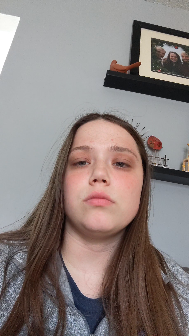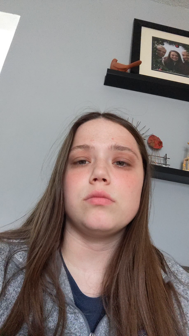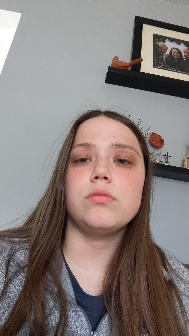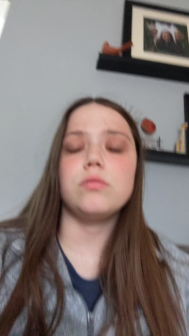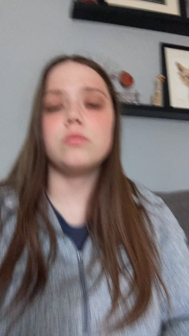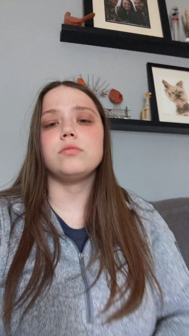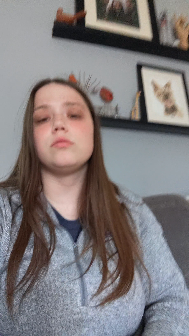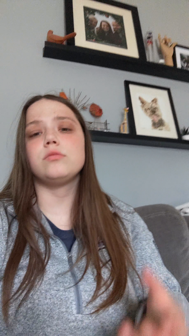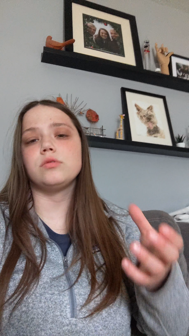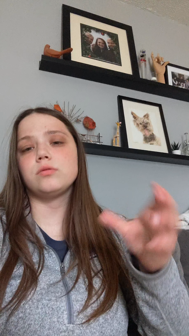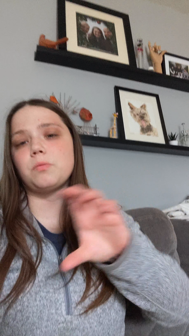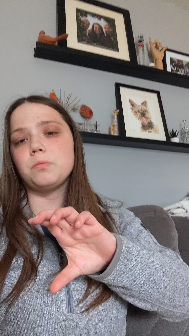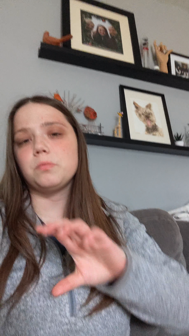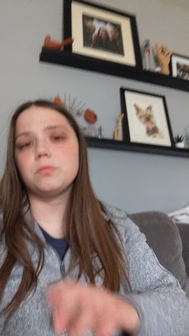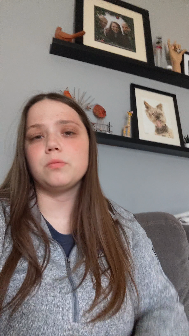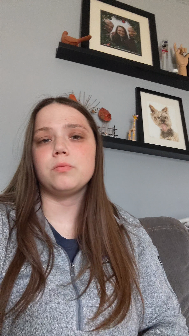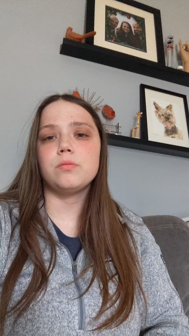dump